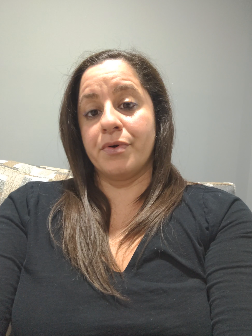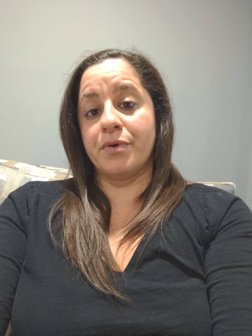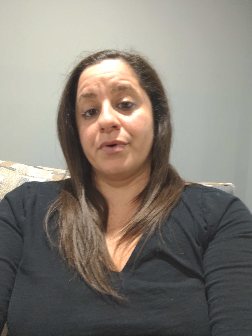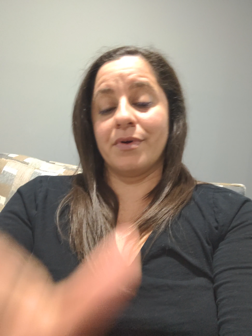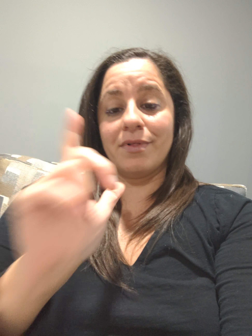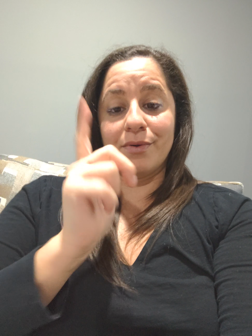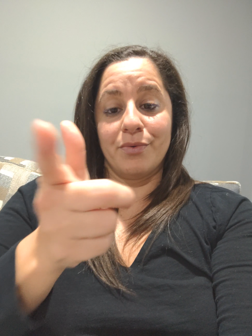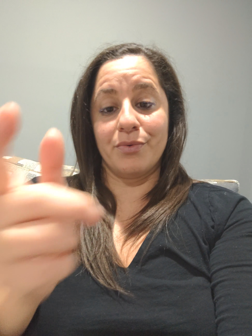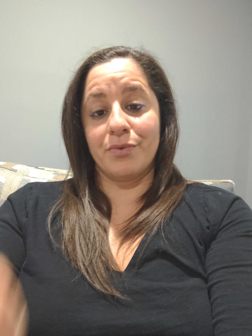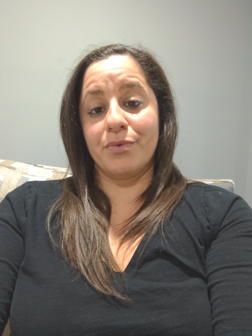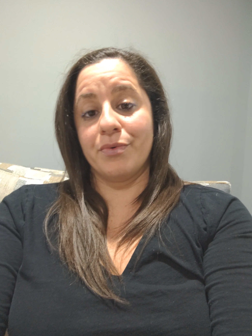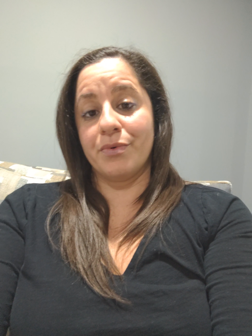later